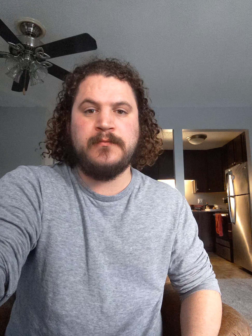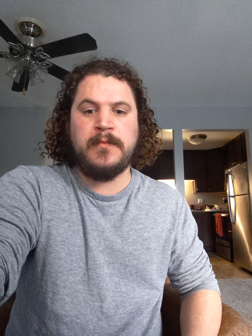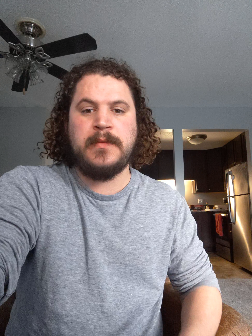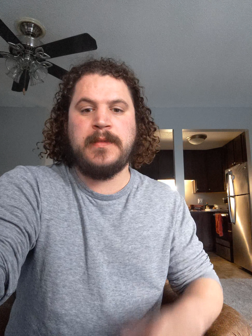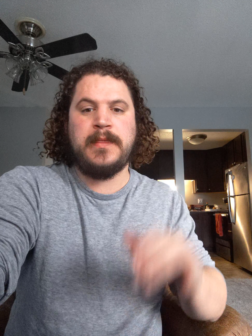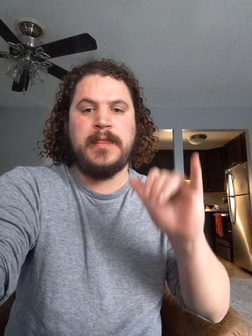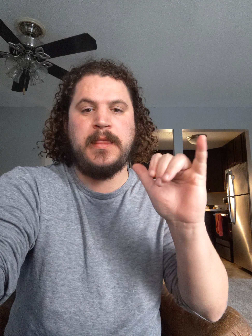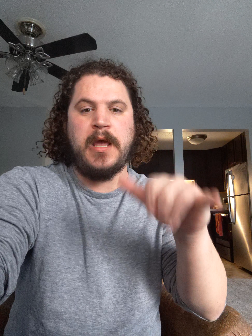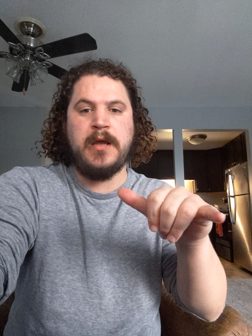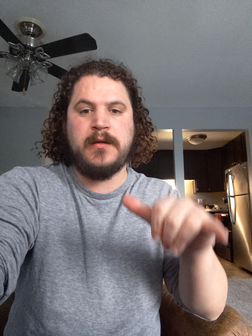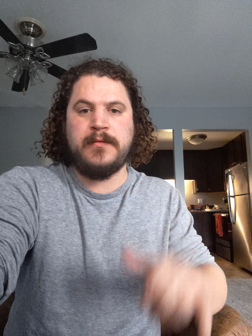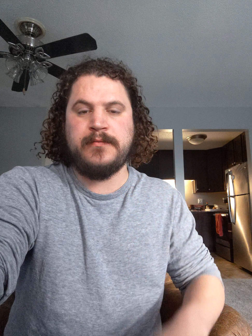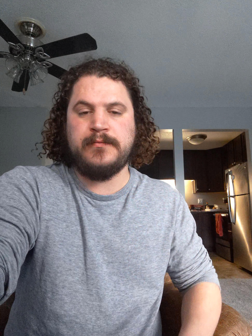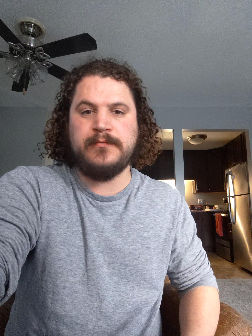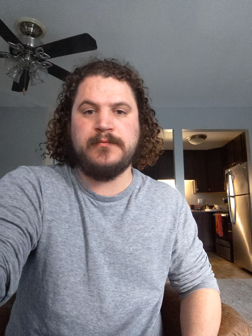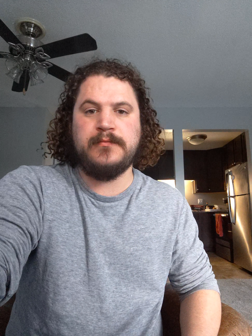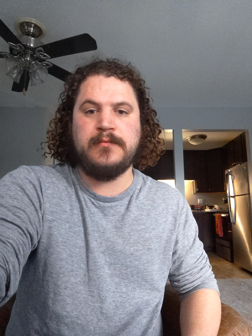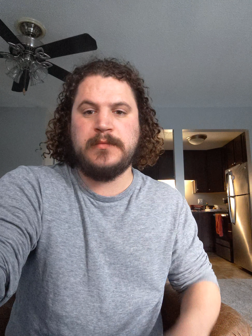that